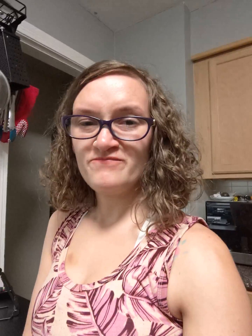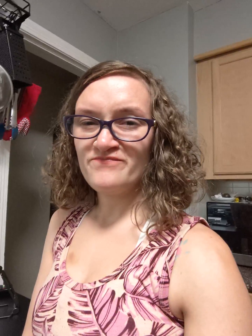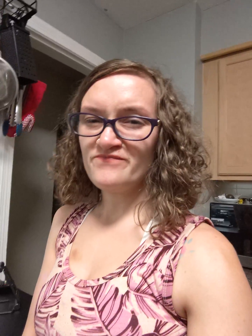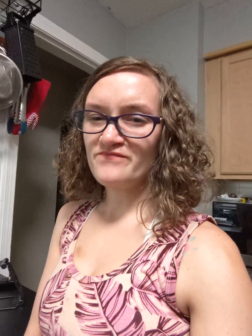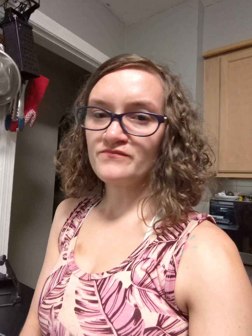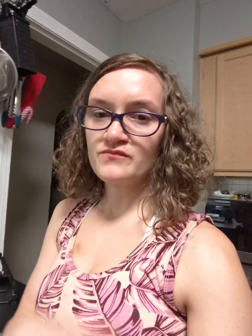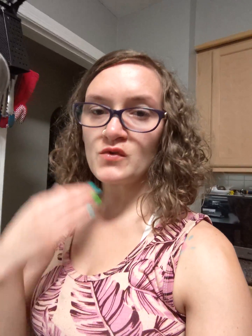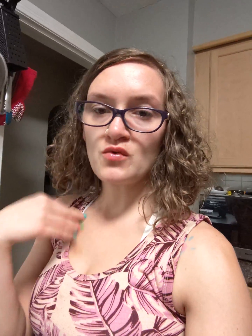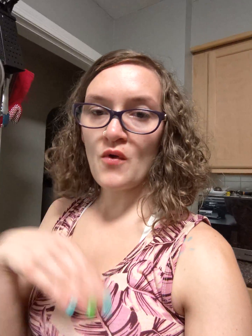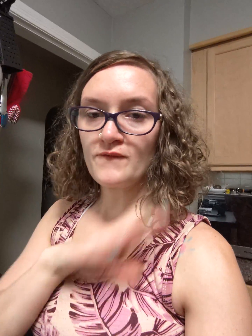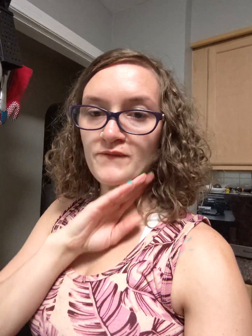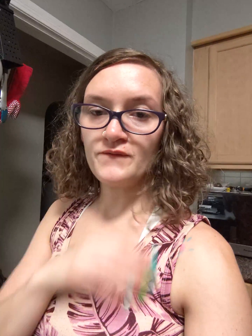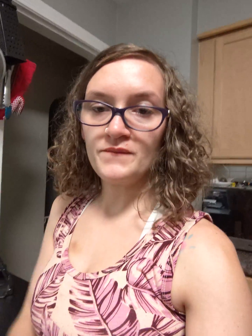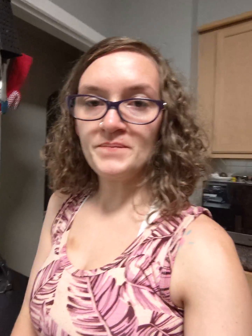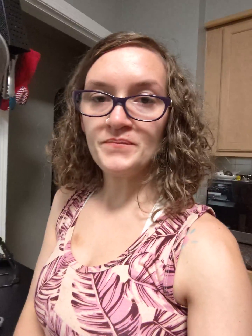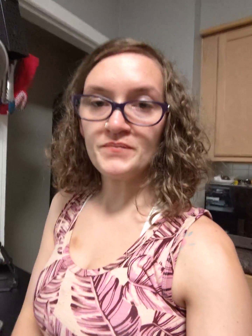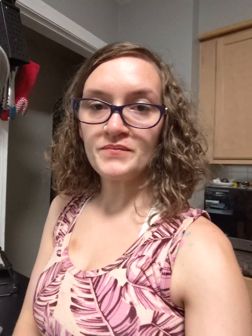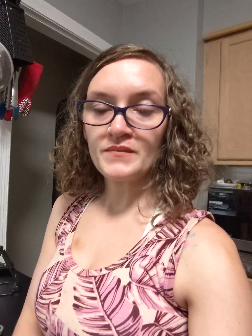scarf